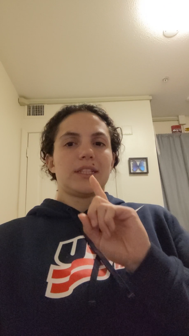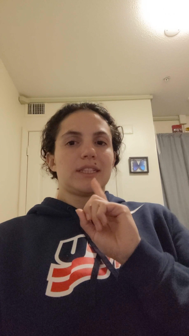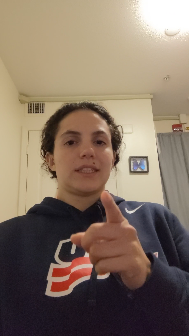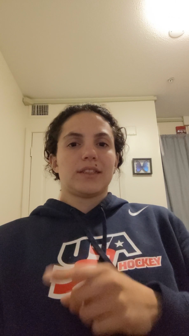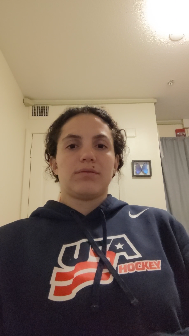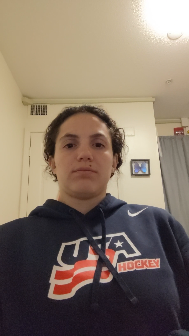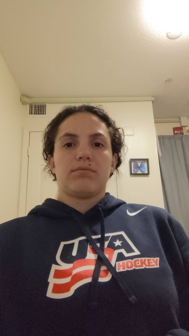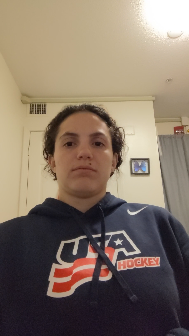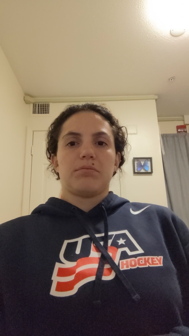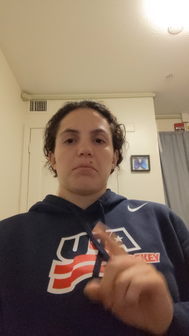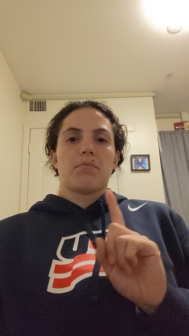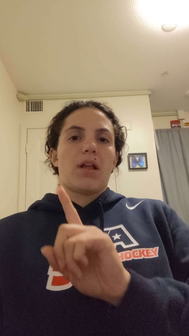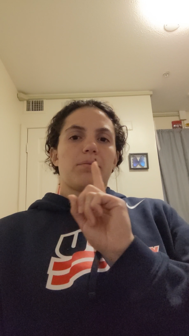bump